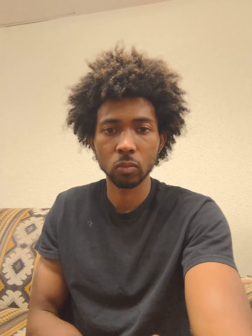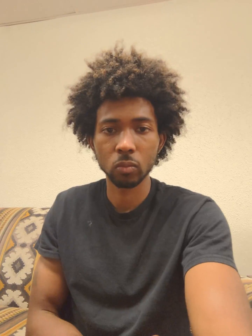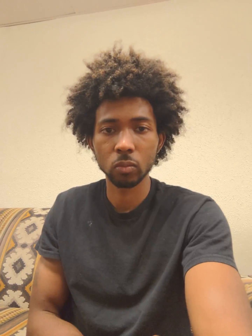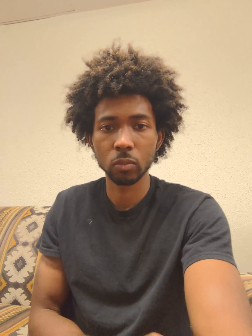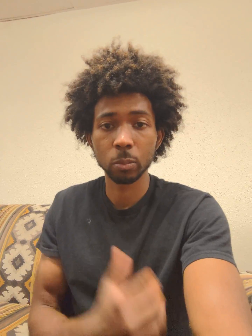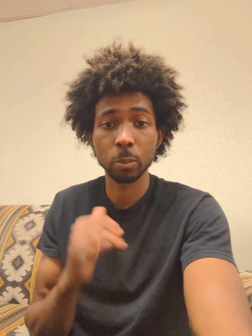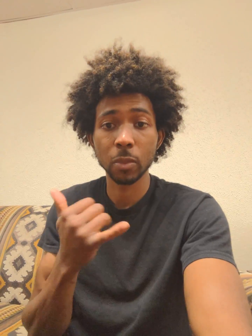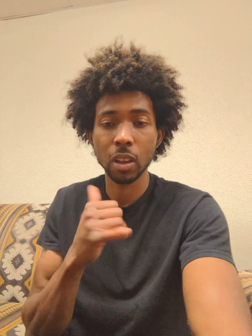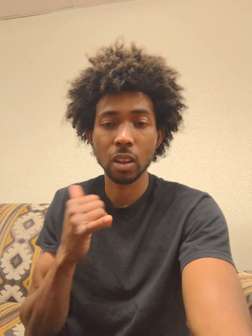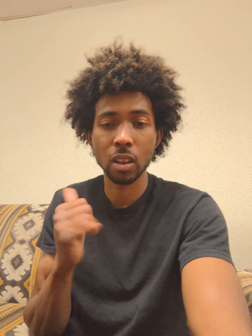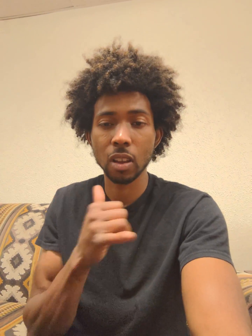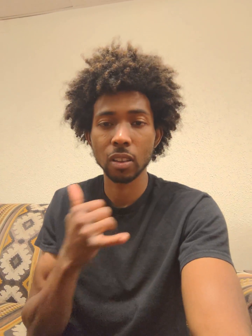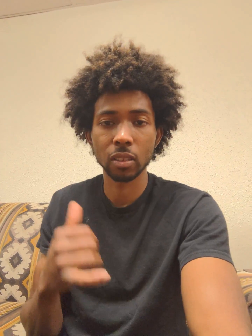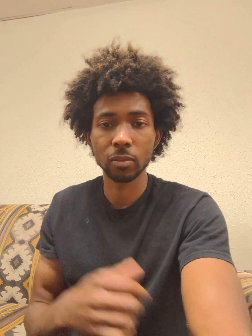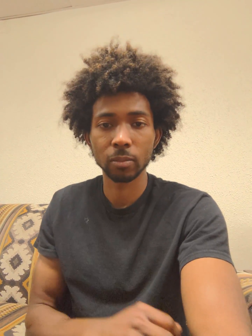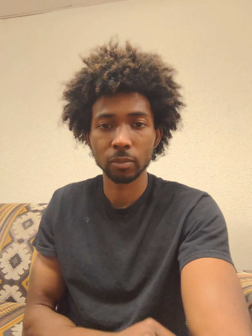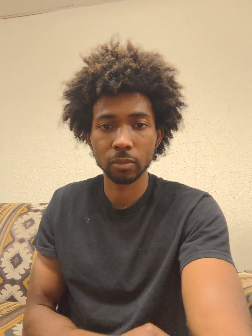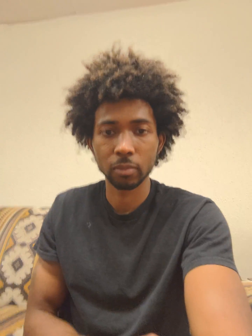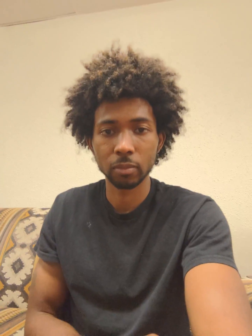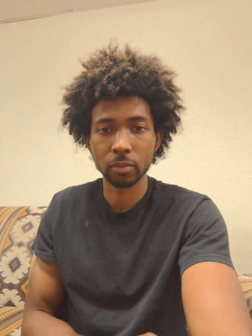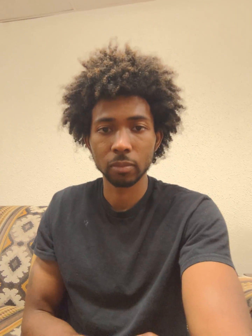play